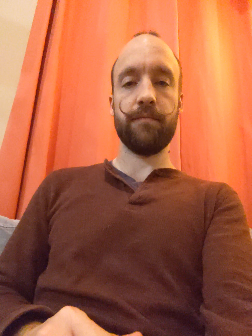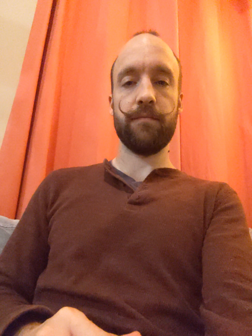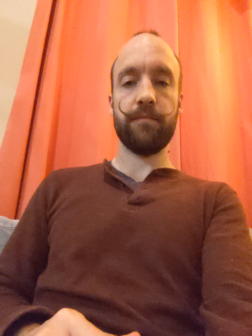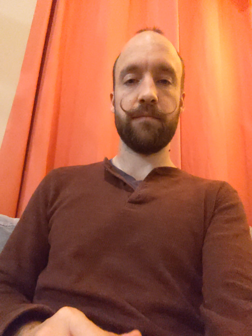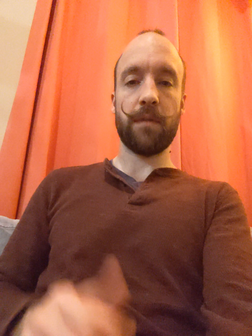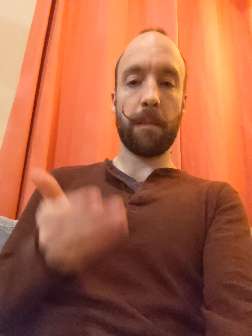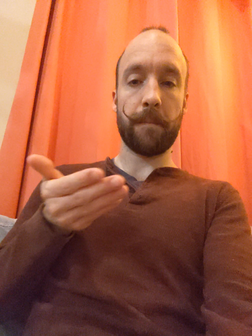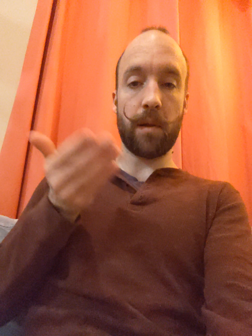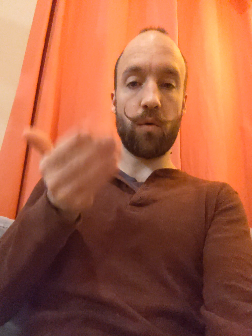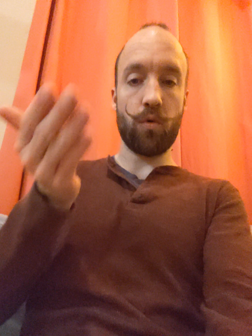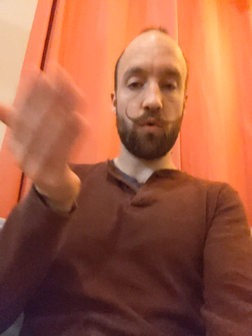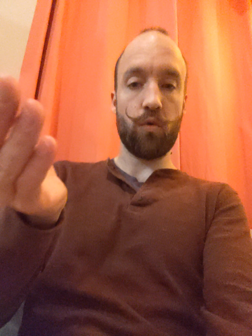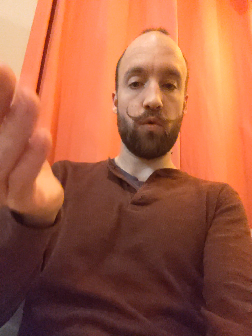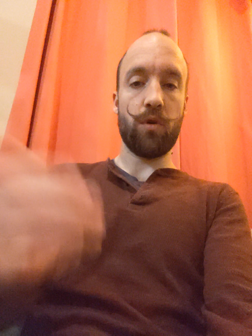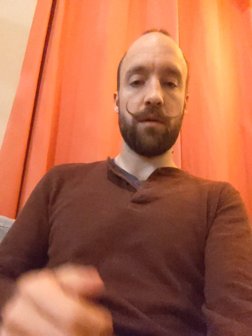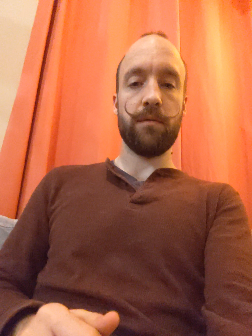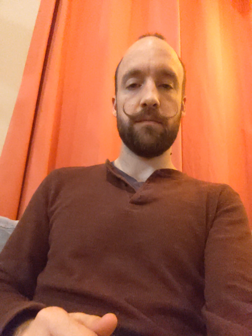boat